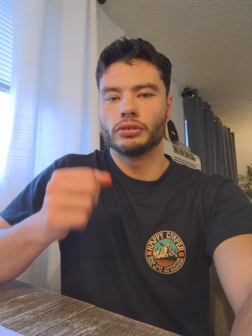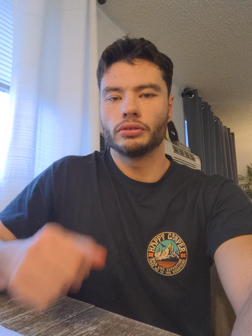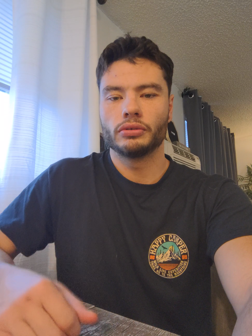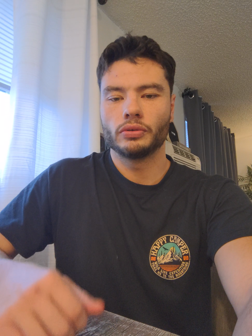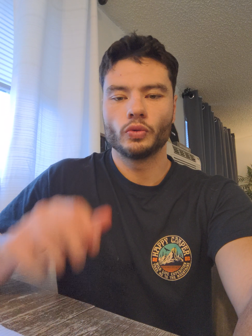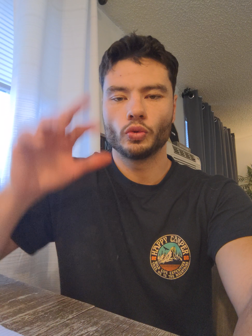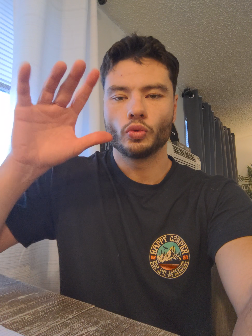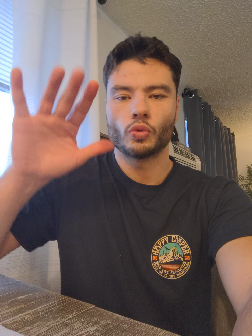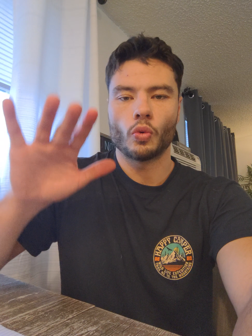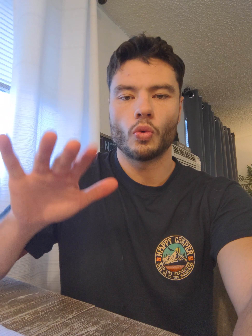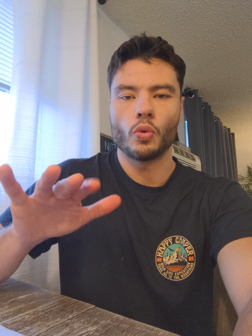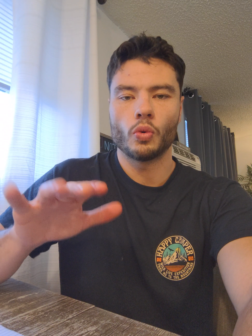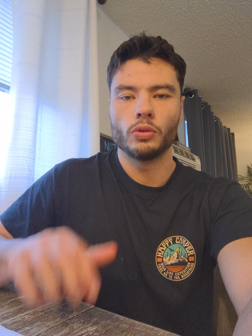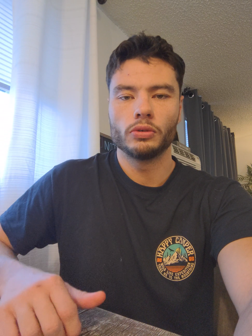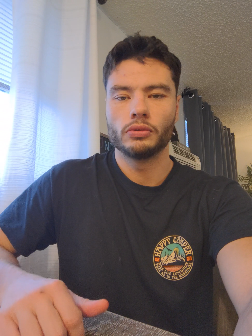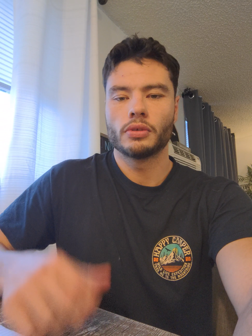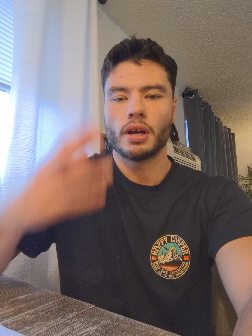snow